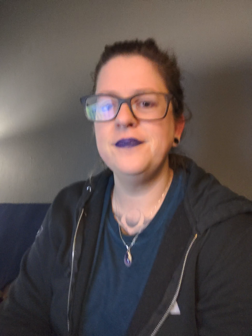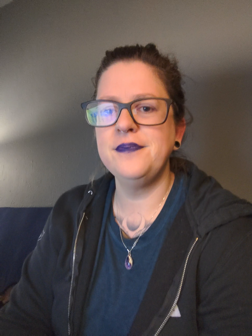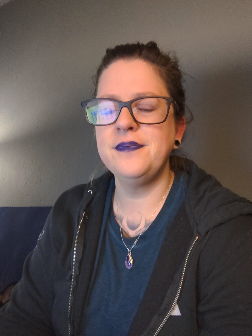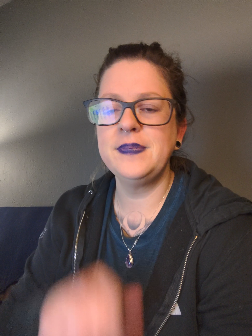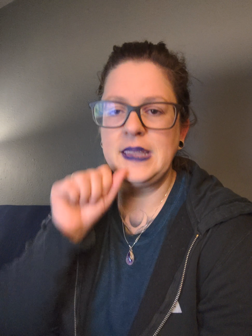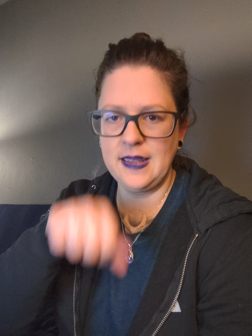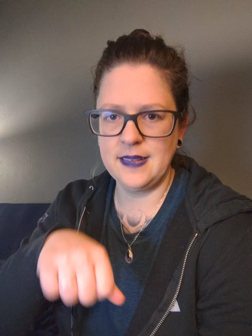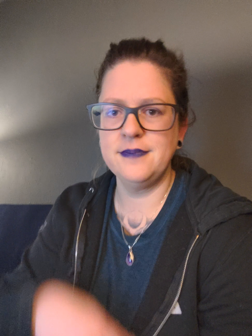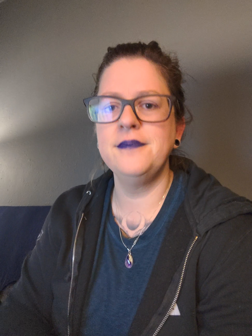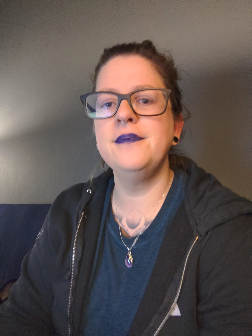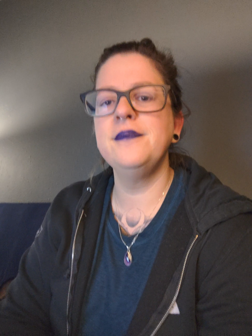can